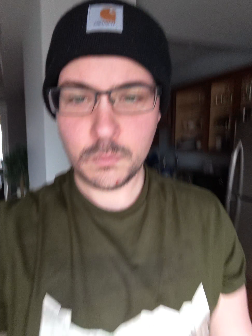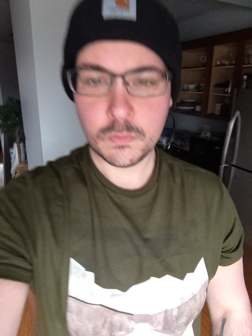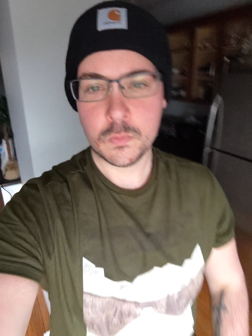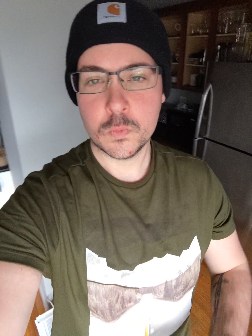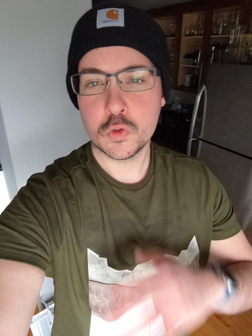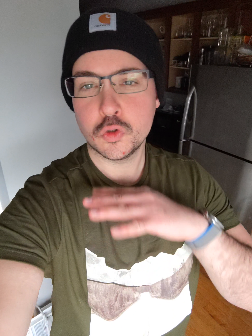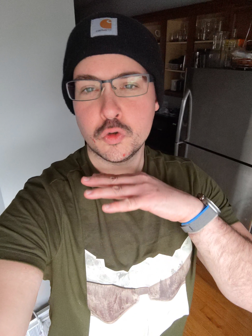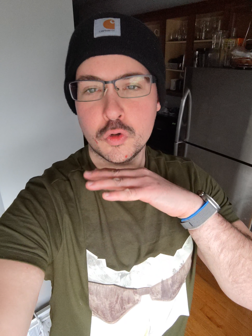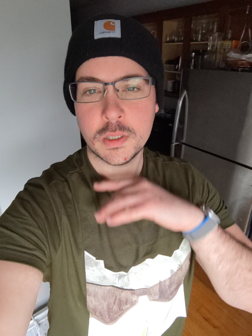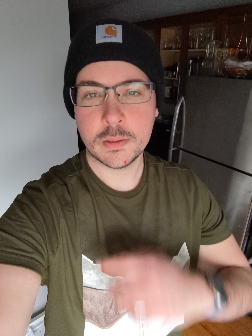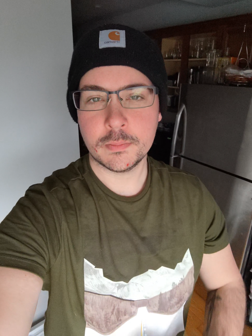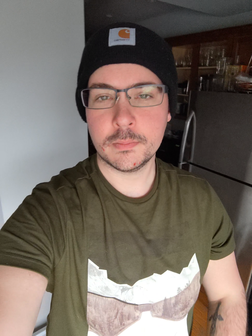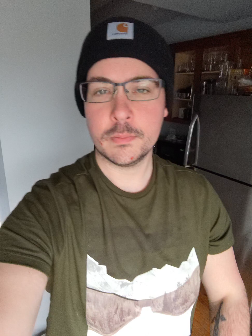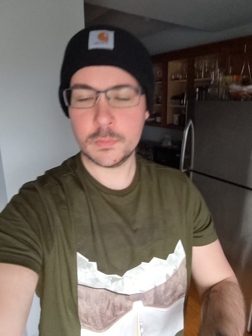dirty